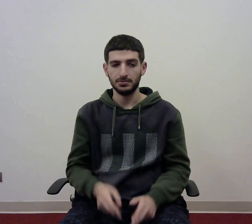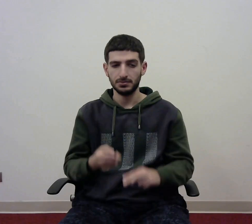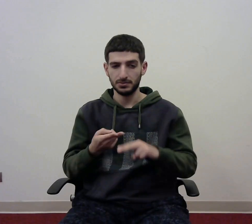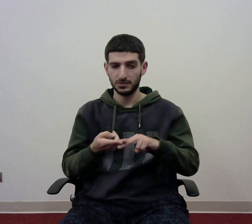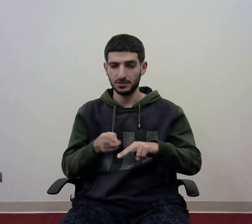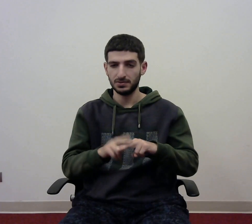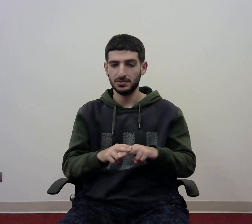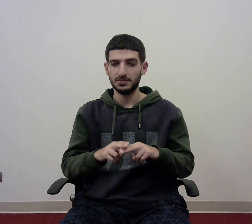bu